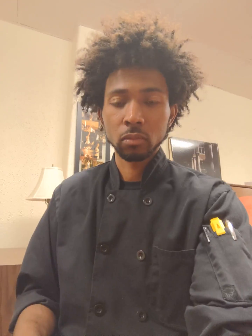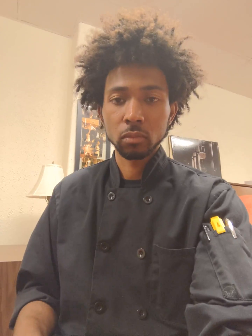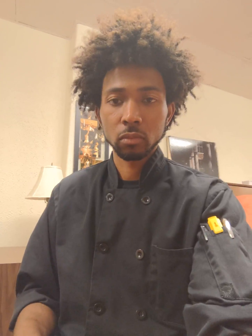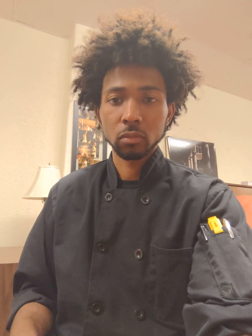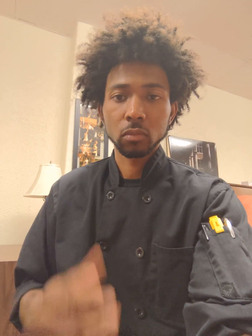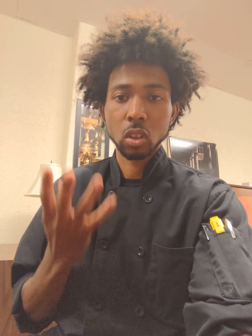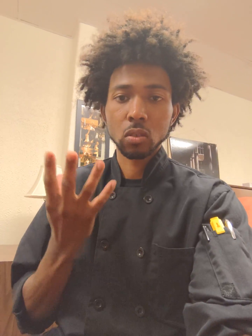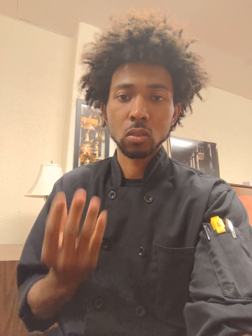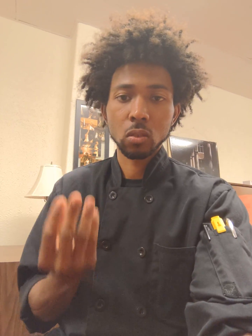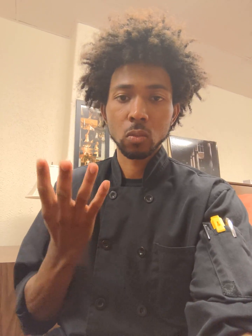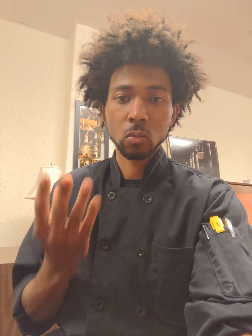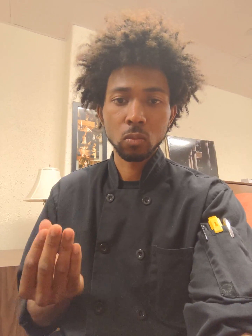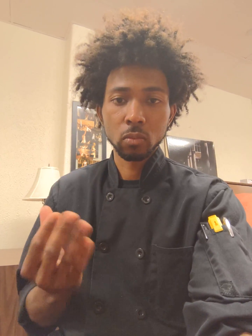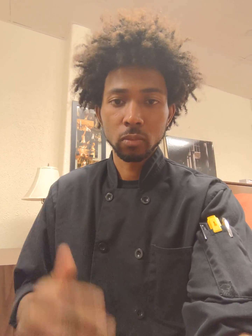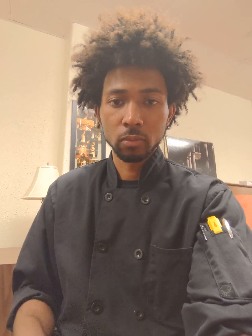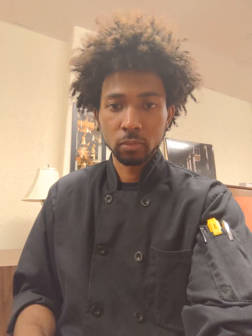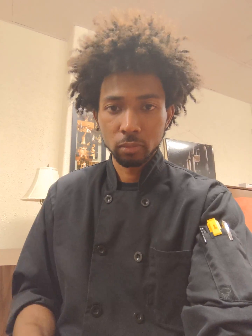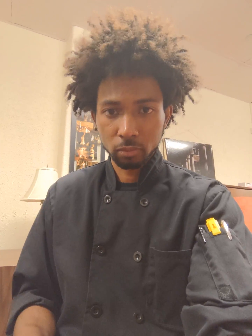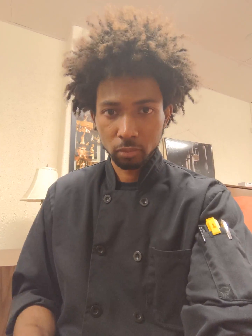gentle